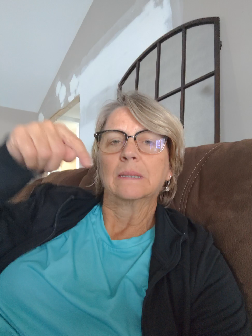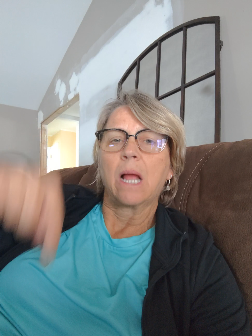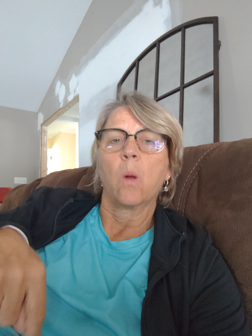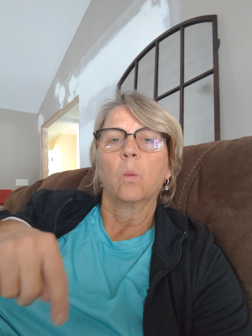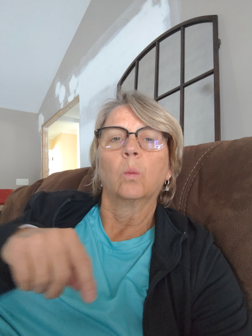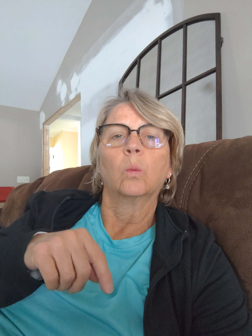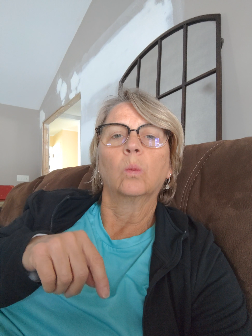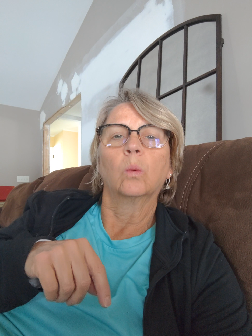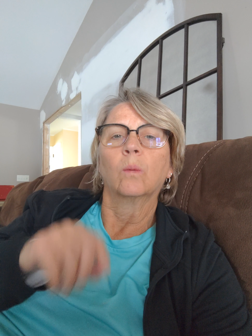down